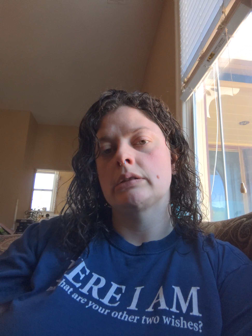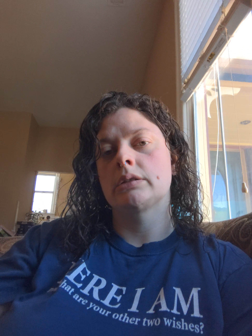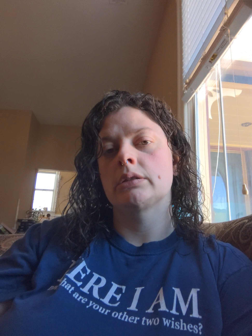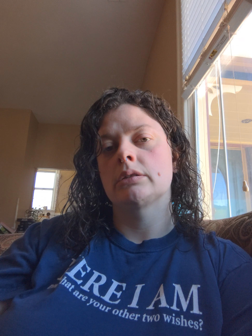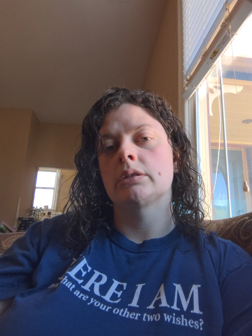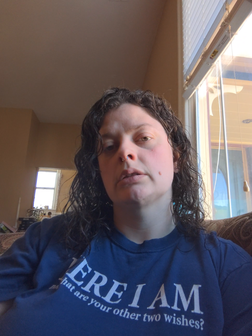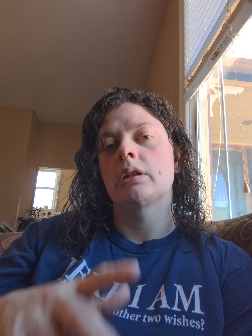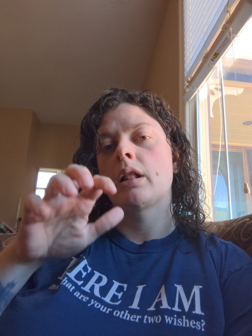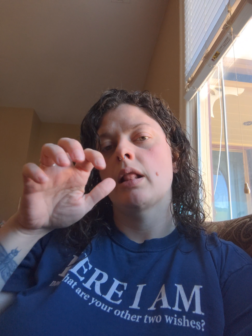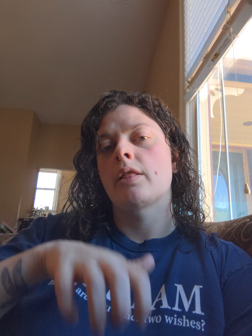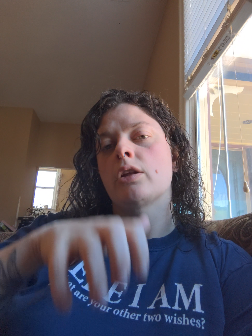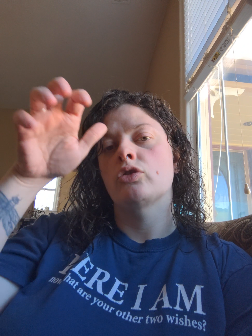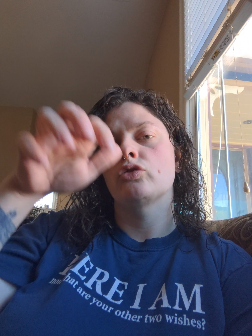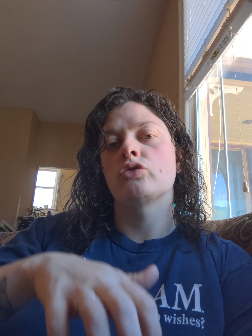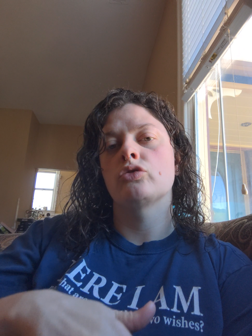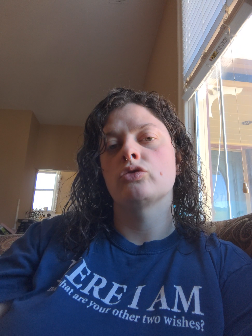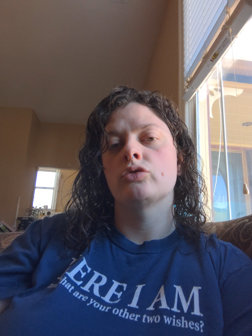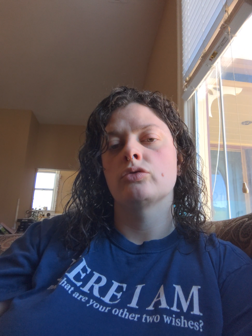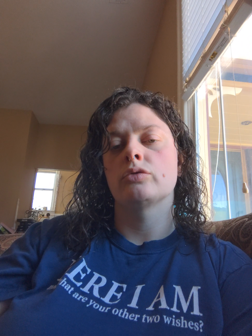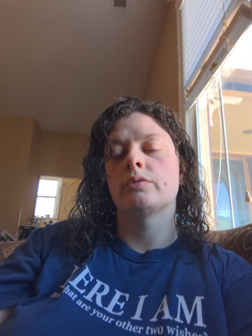alligator